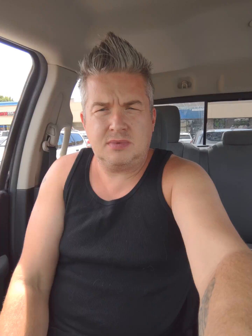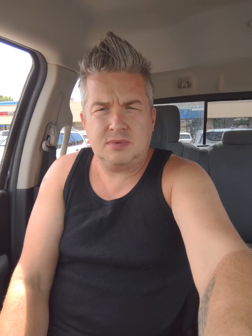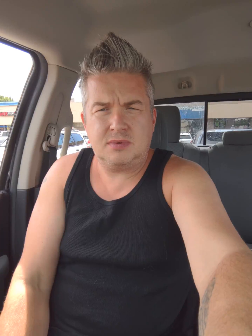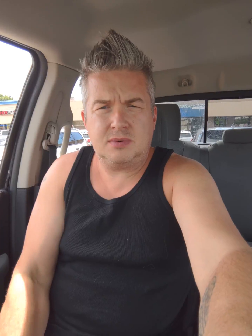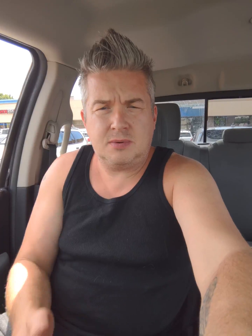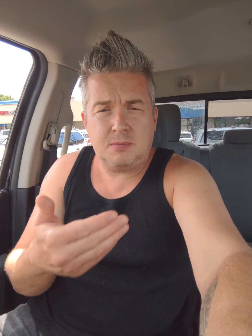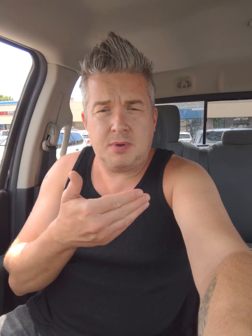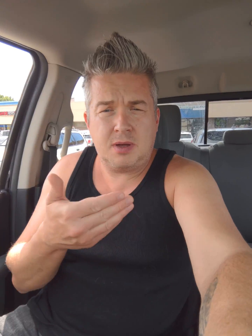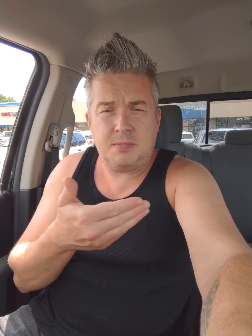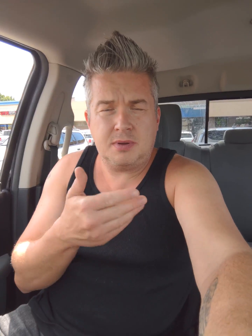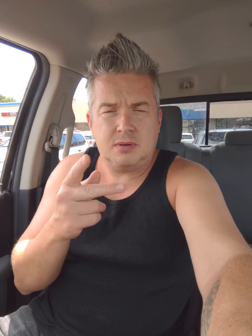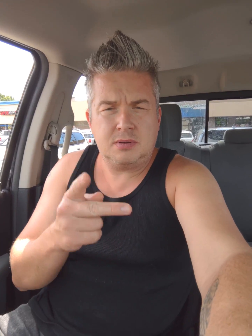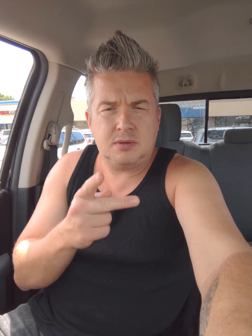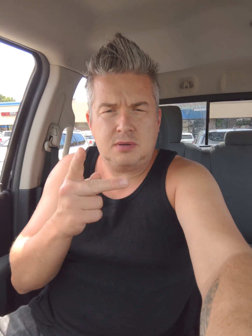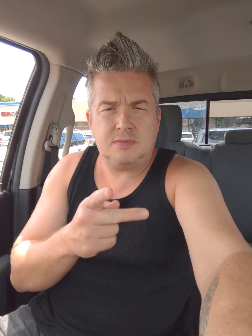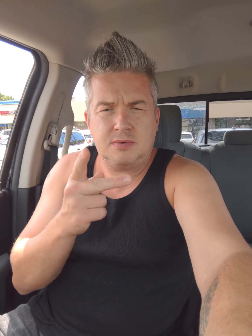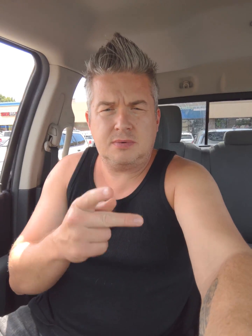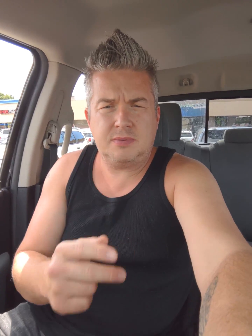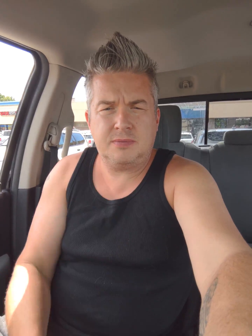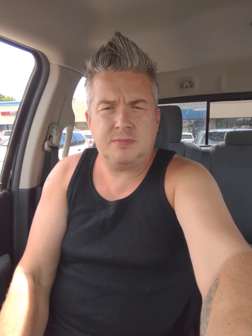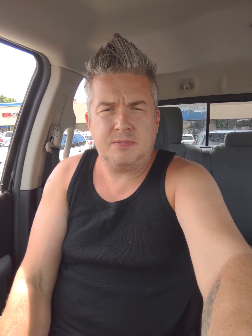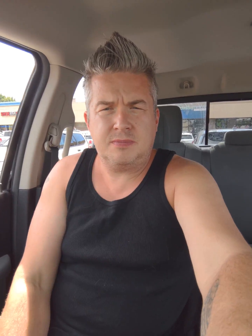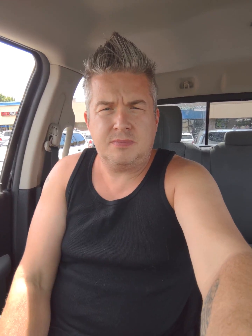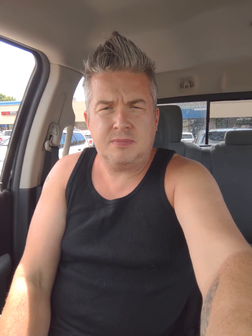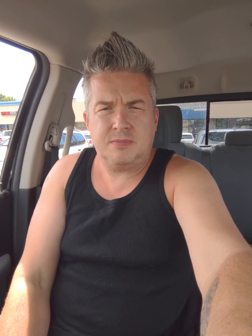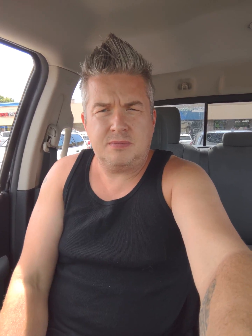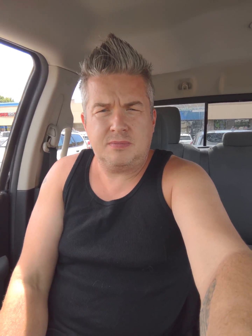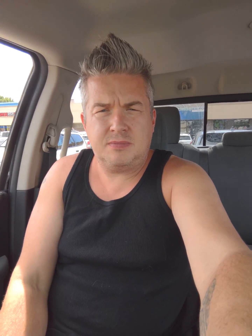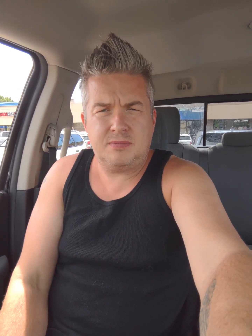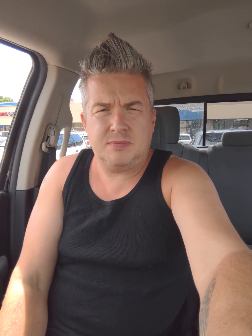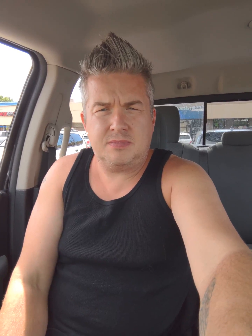babysitter